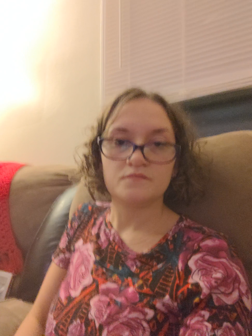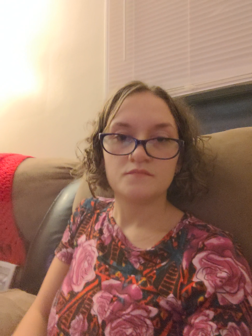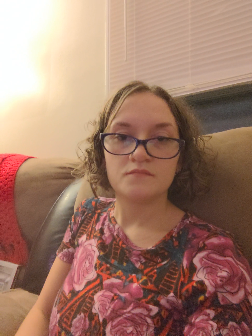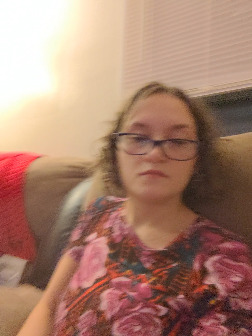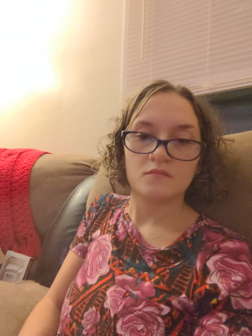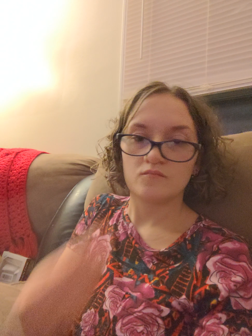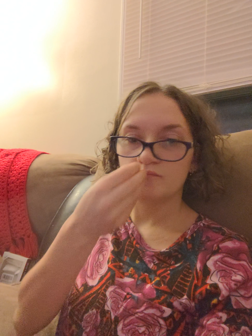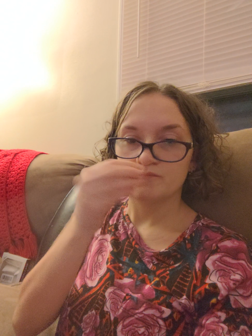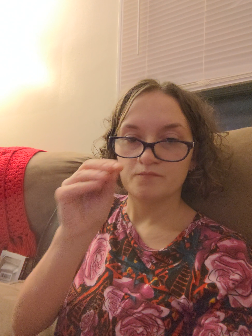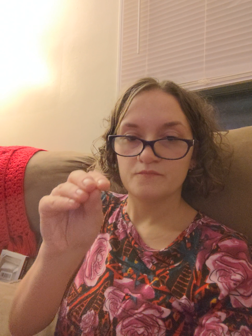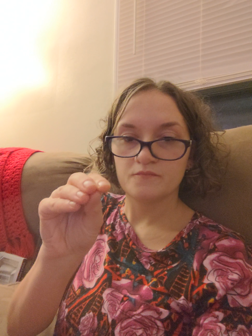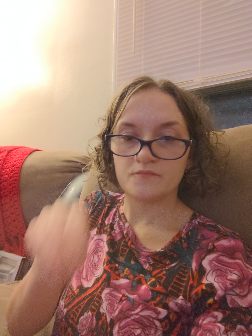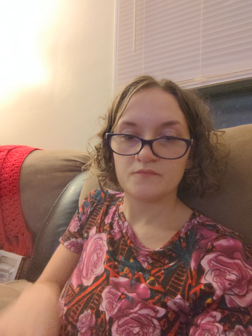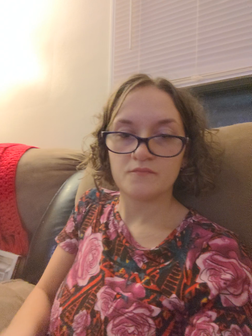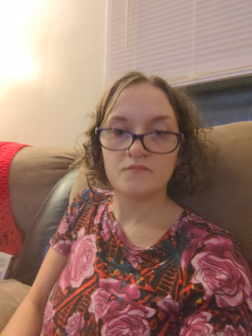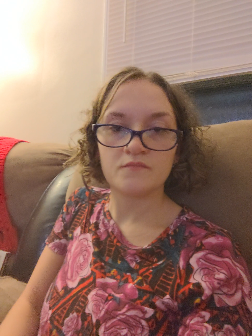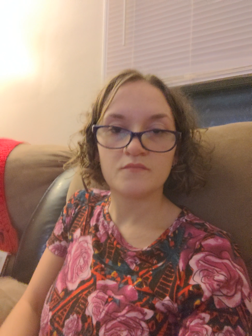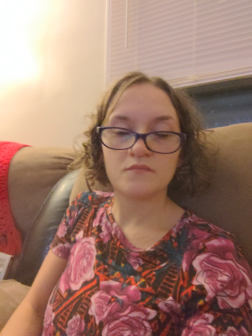kiss